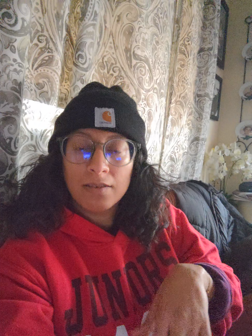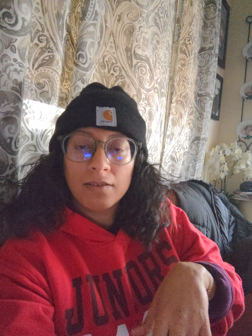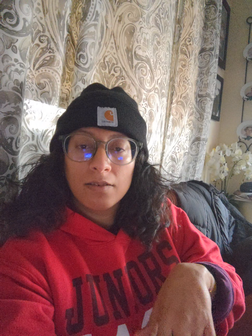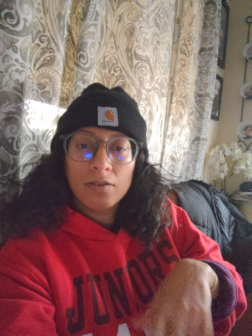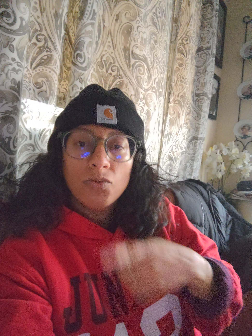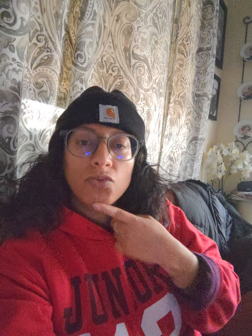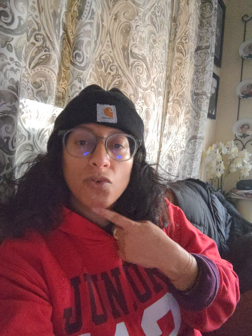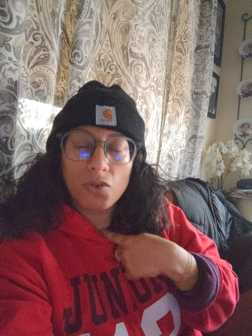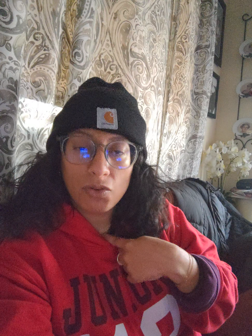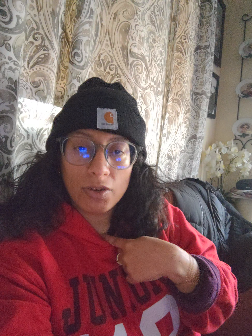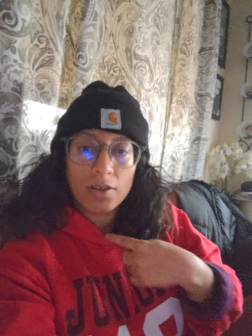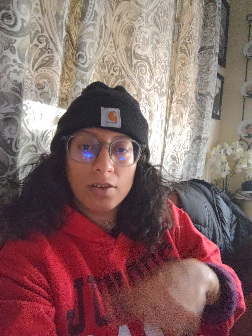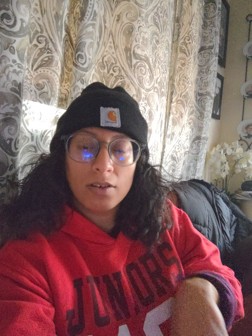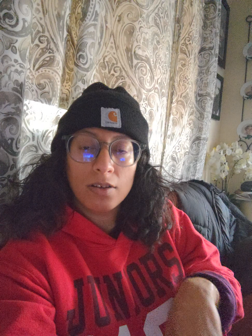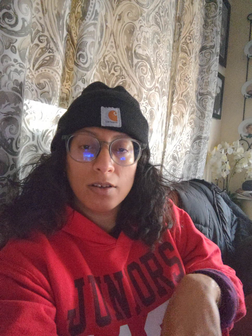thirsty